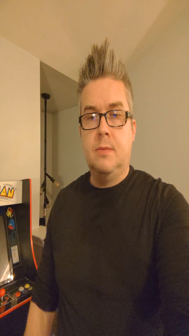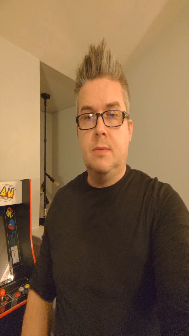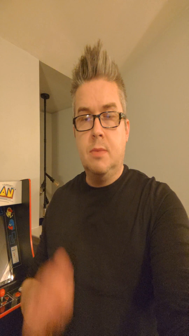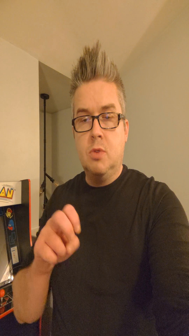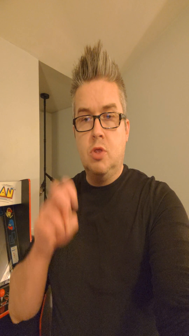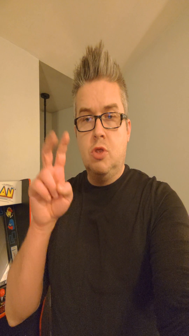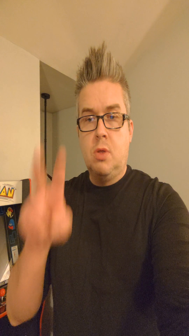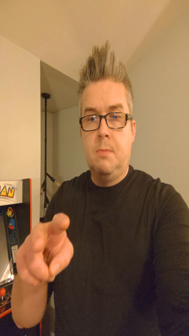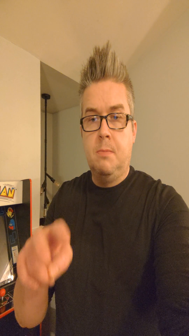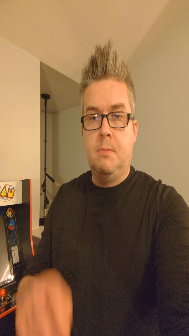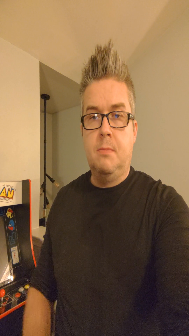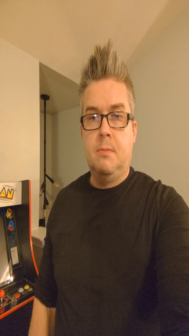jump